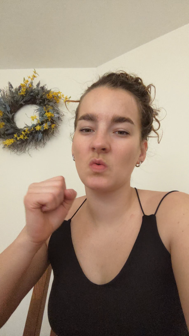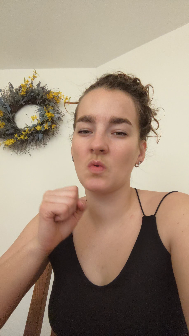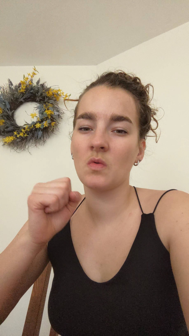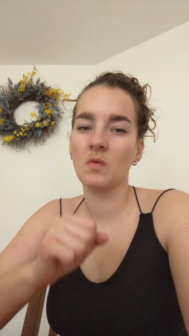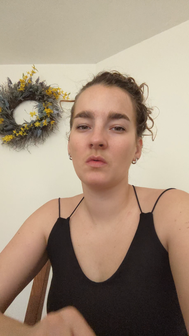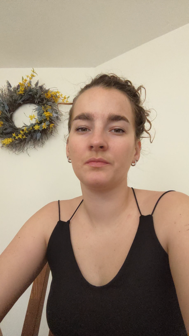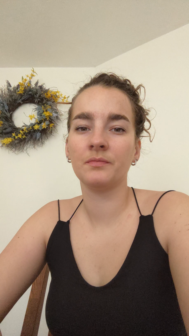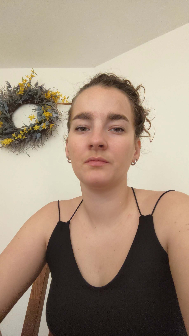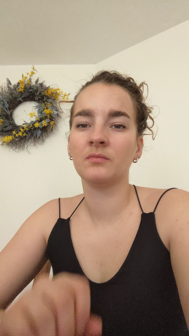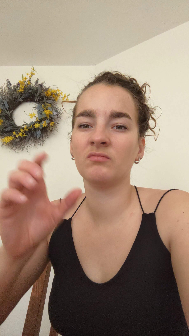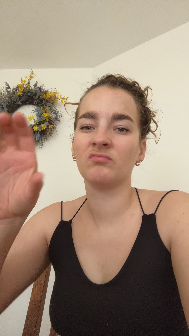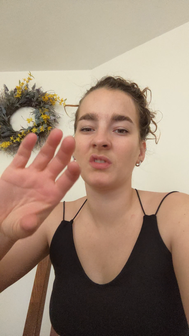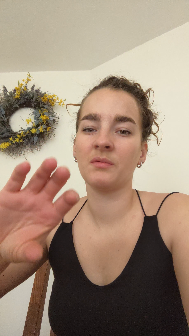dump